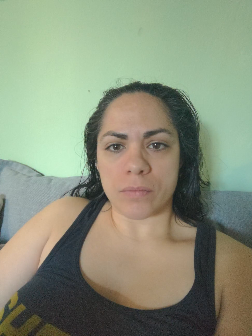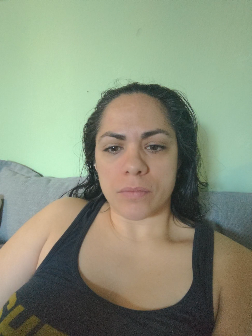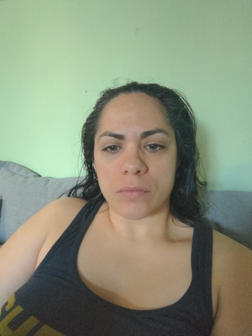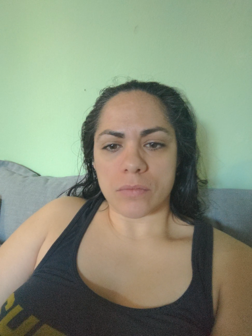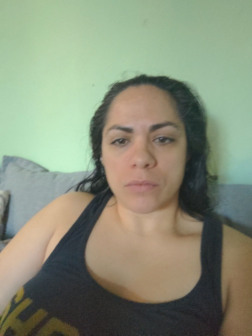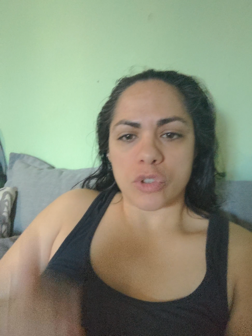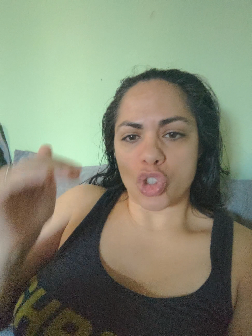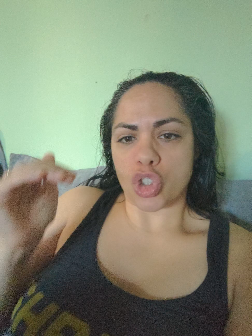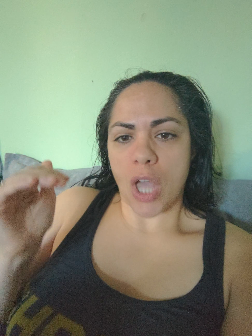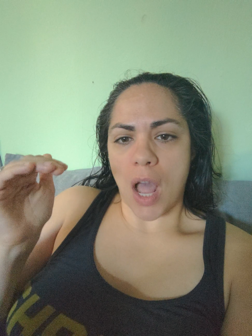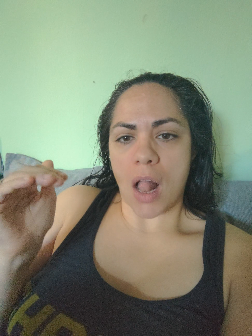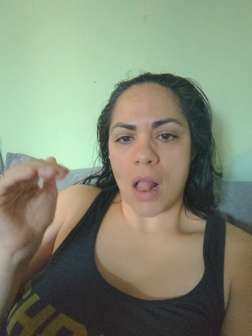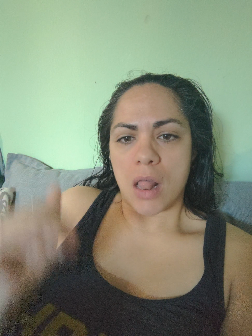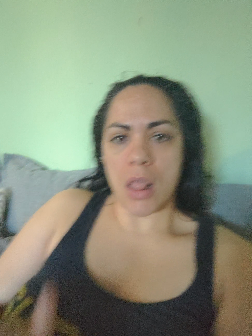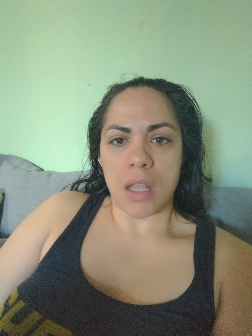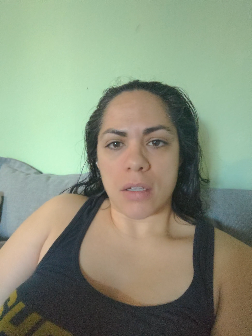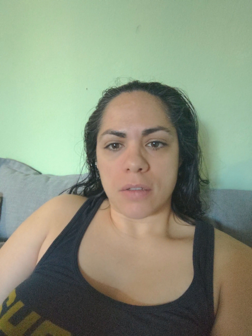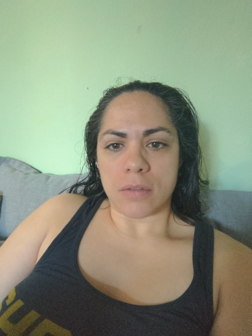child